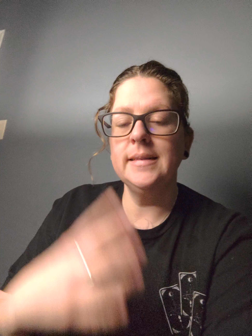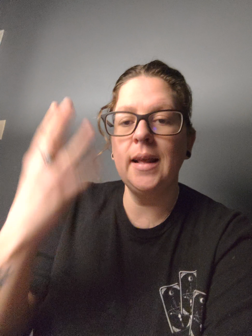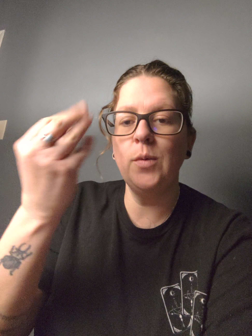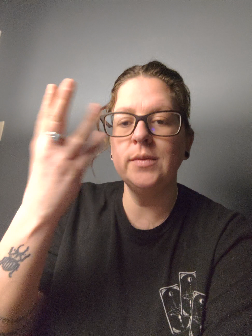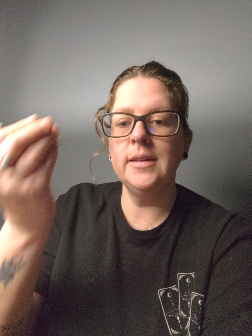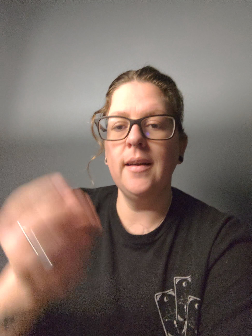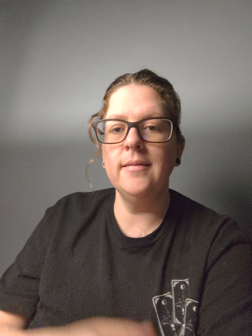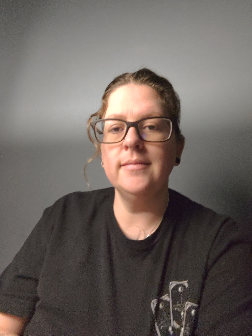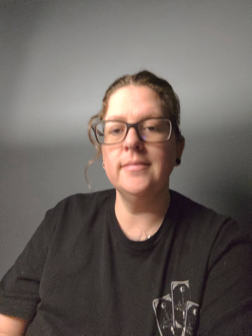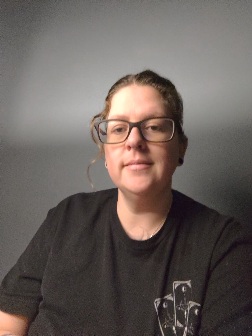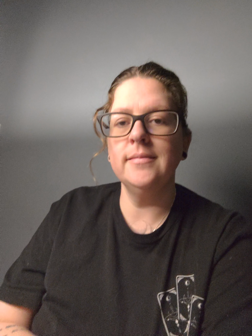outside